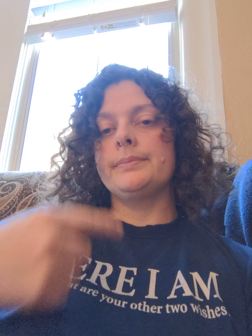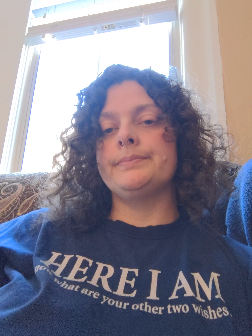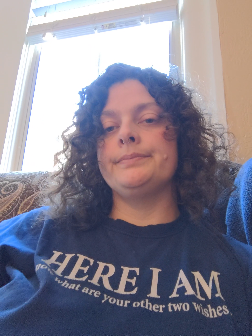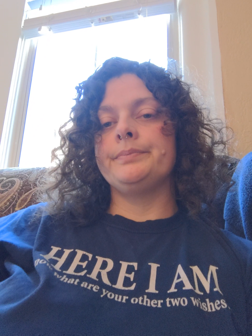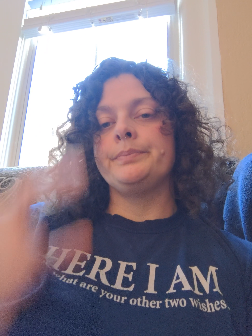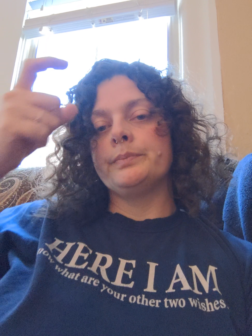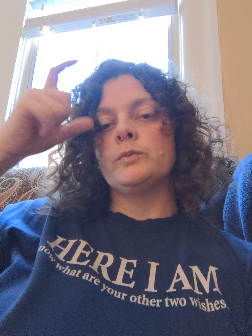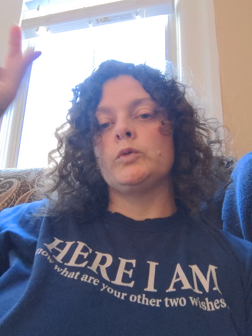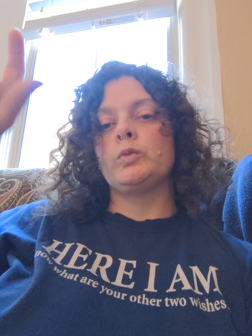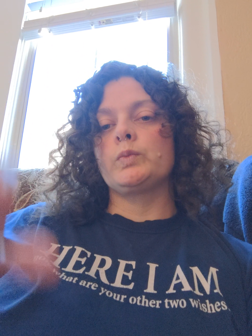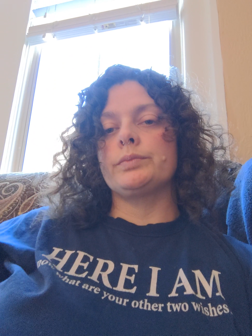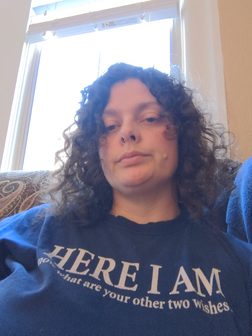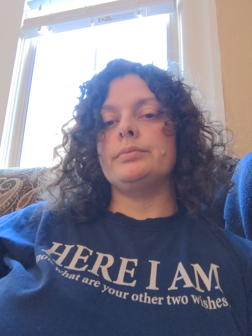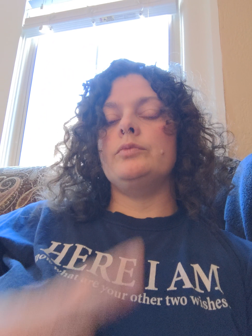moon